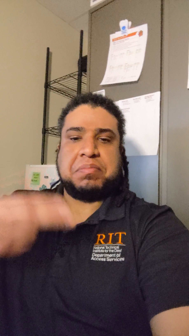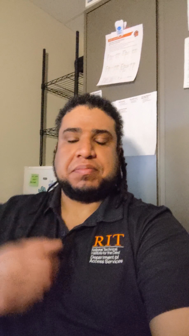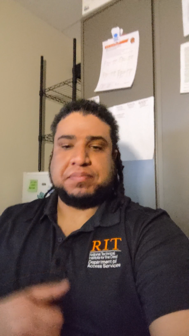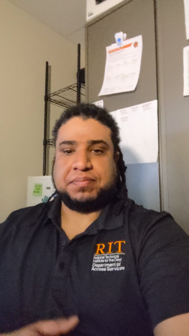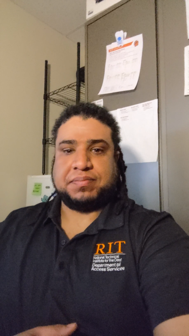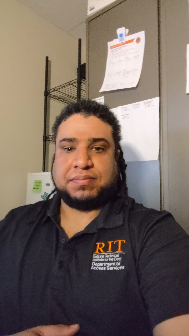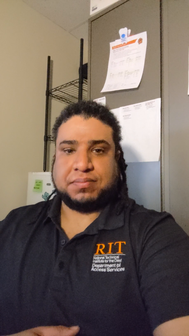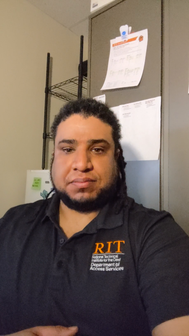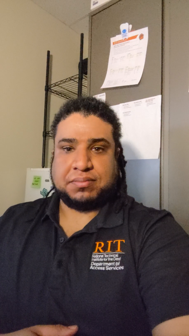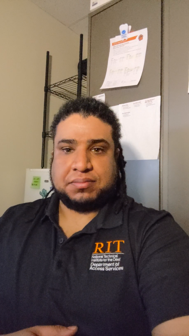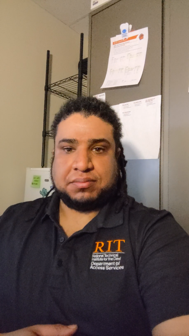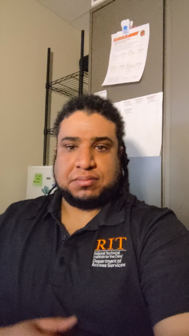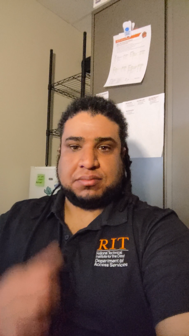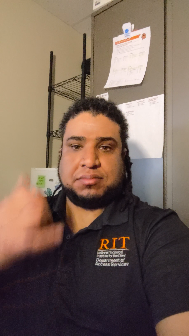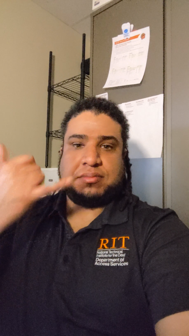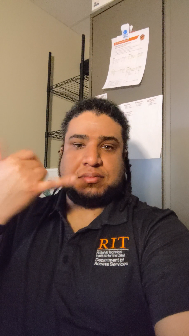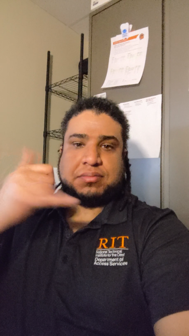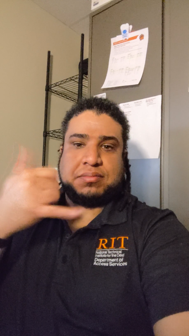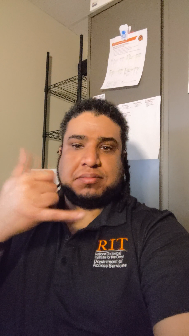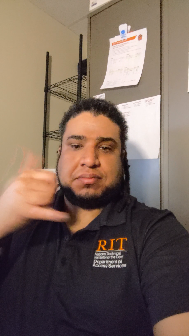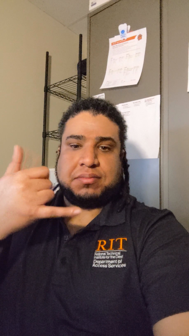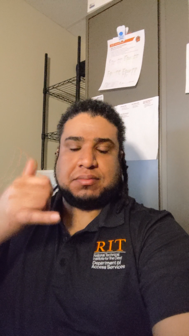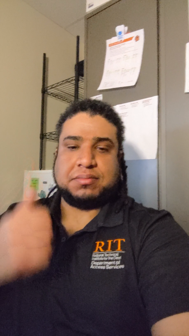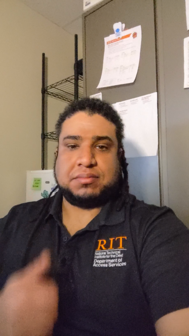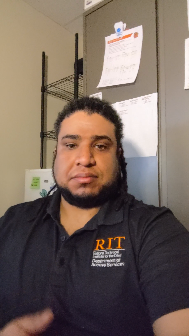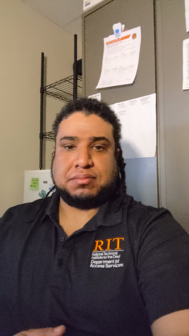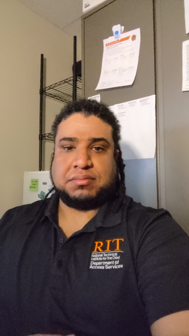play